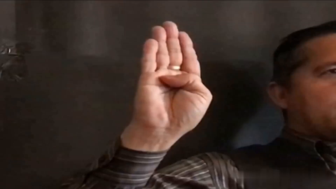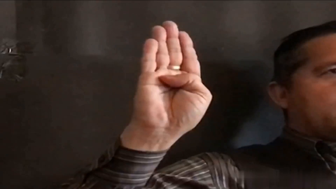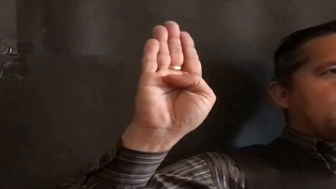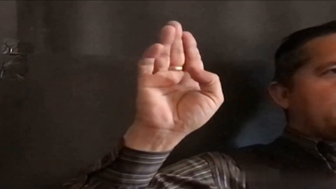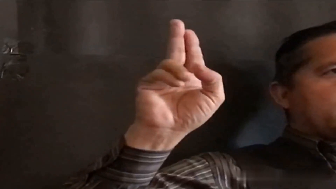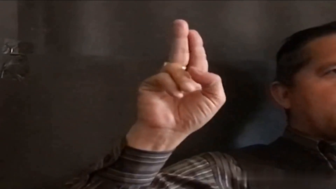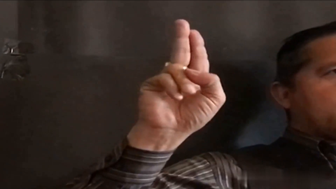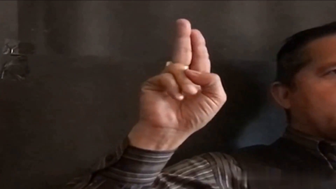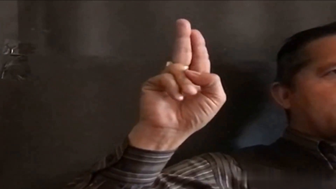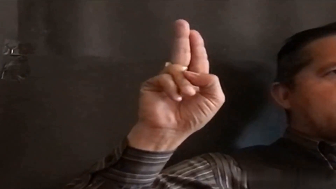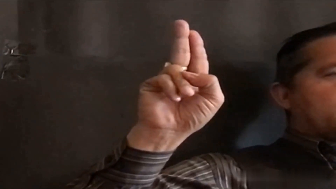भ